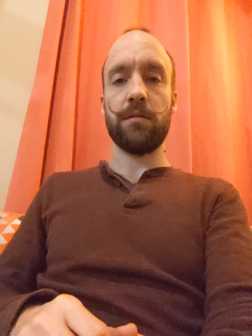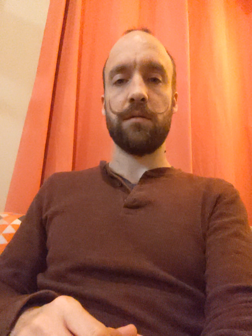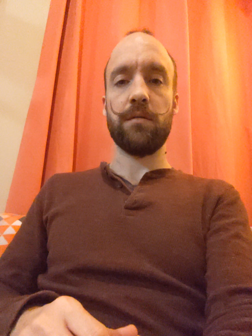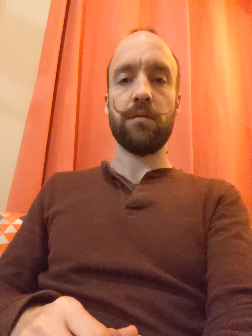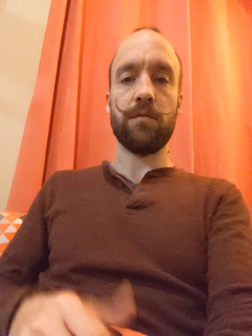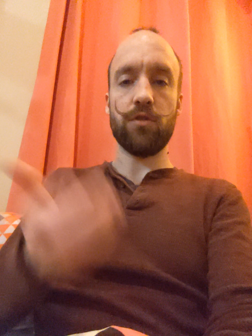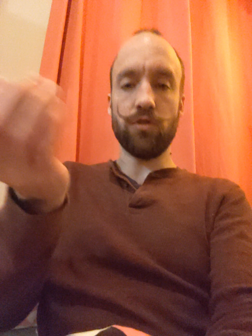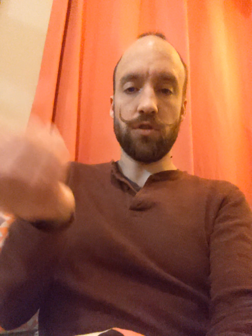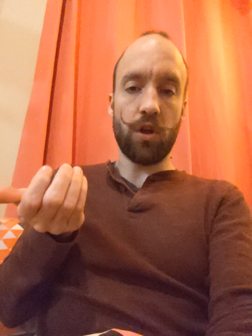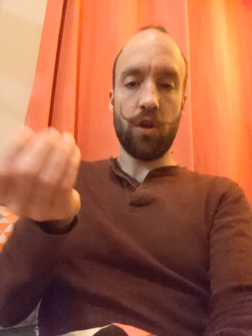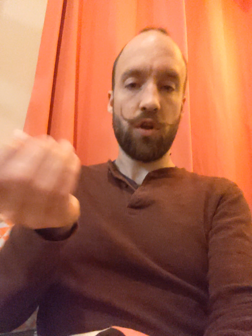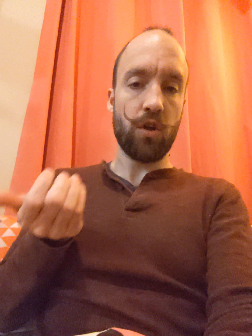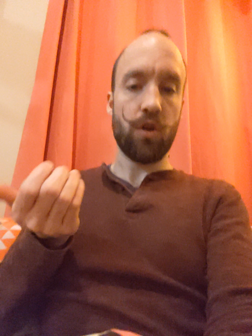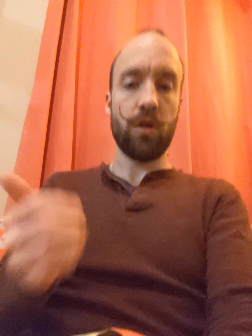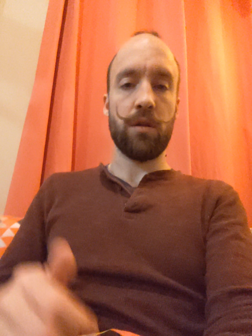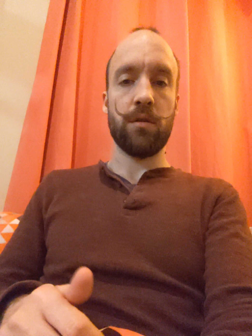drawer